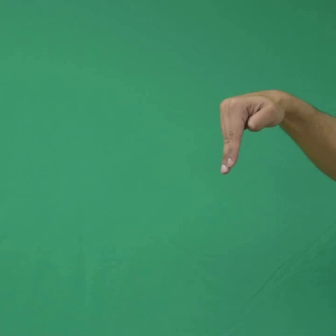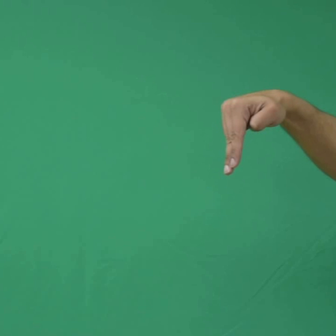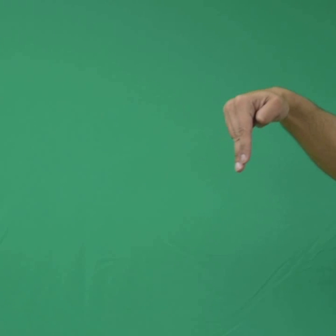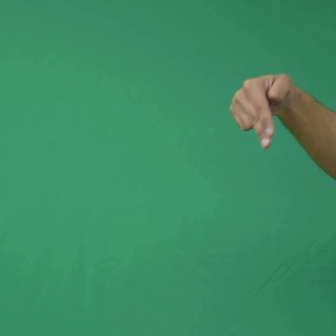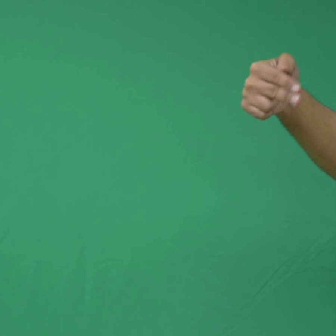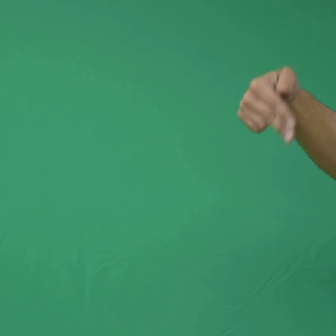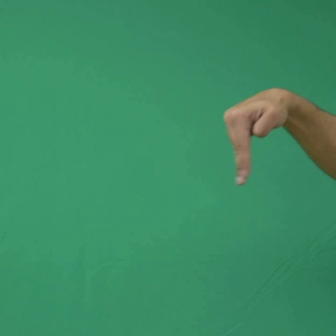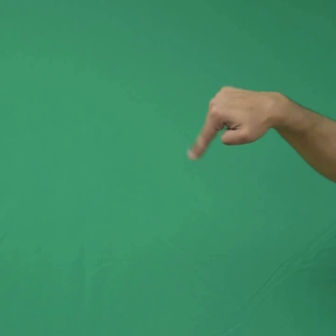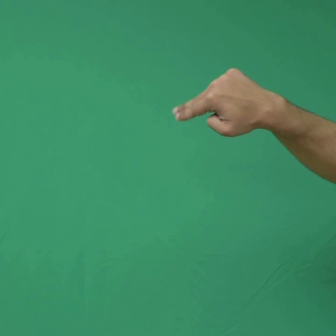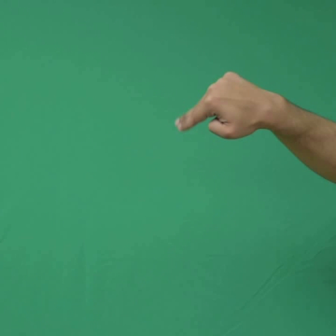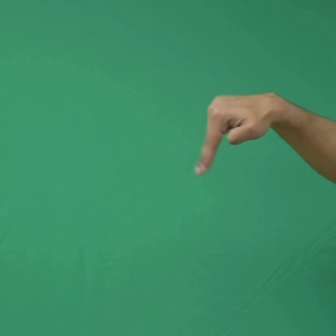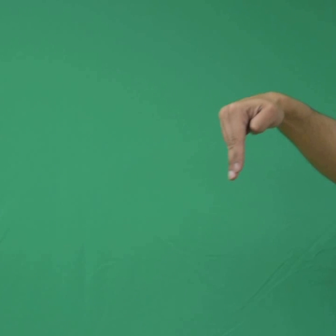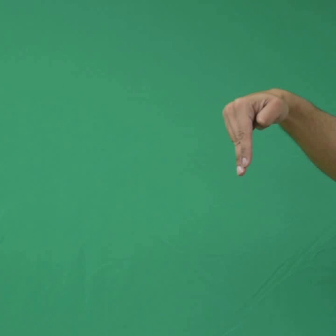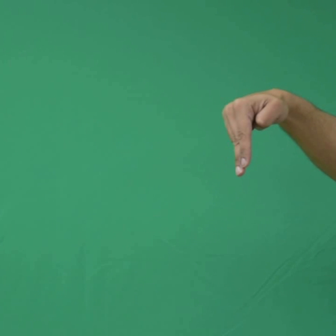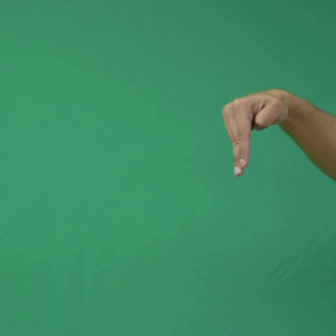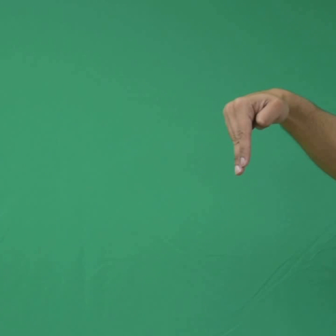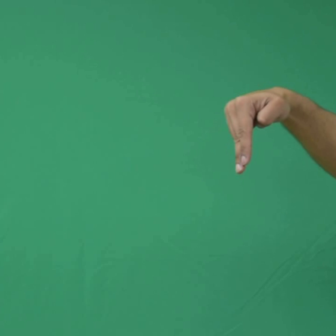Ñ